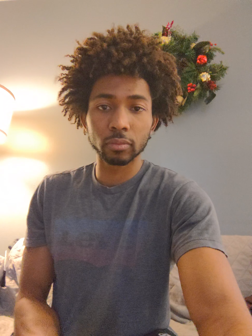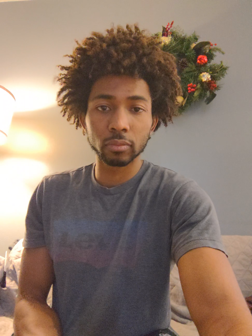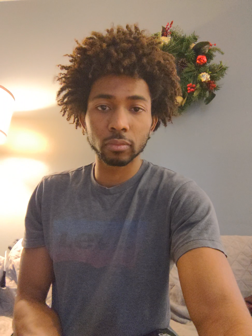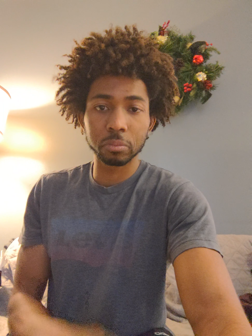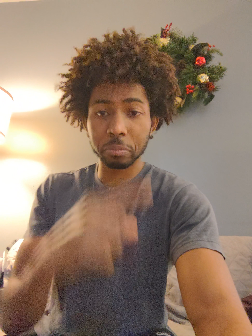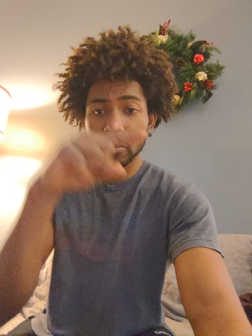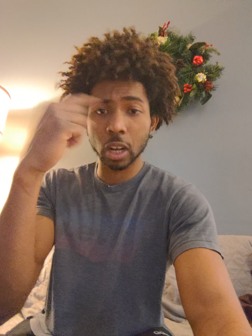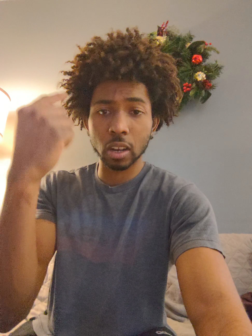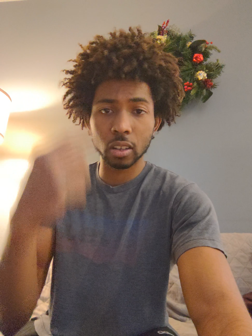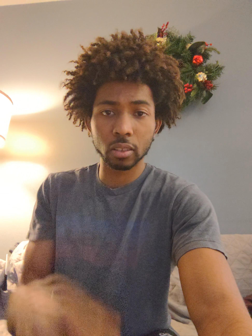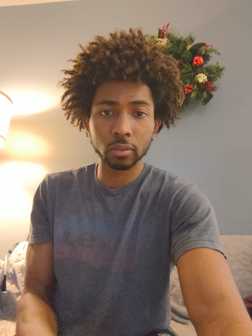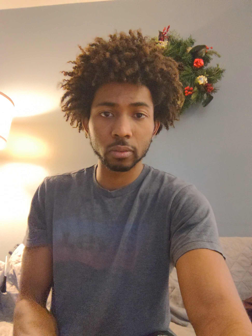black